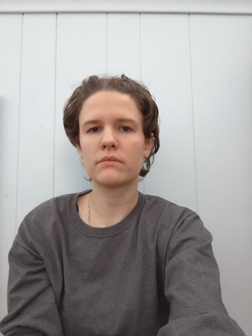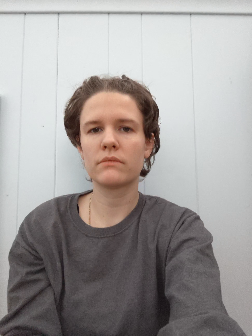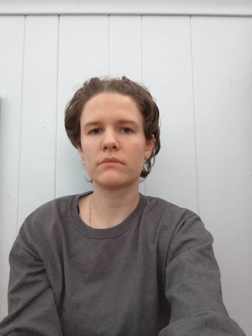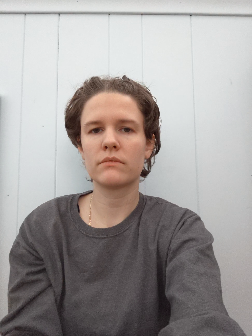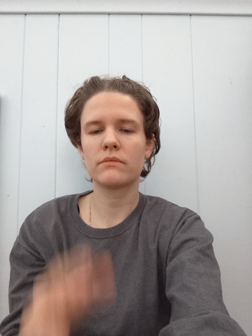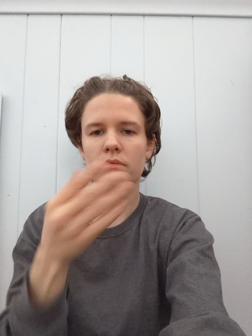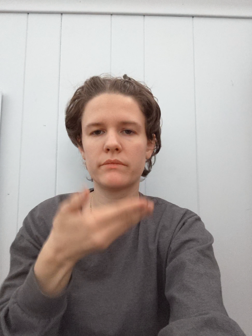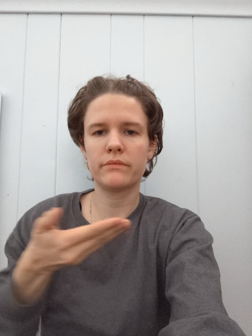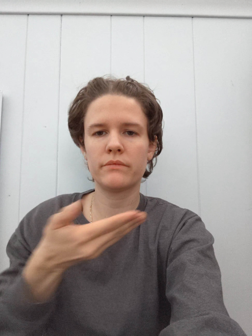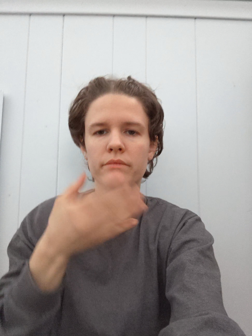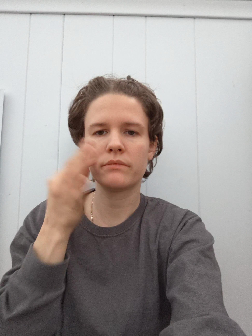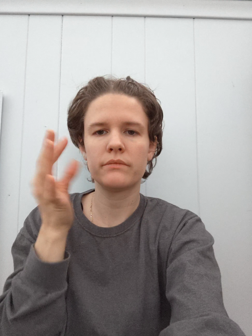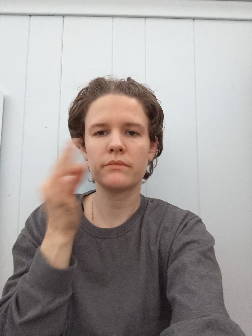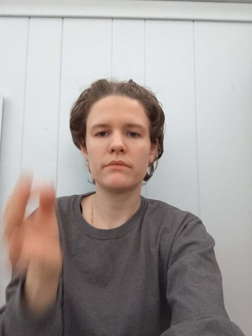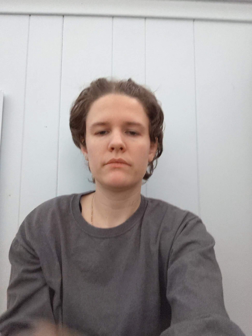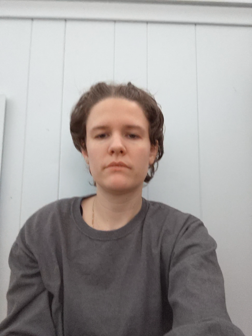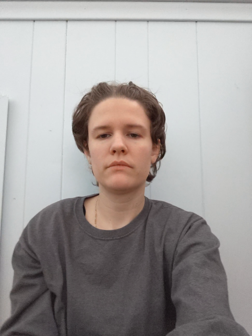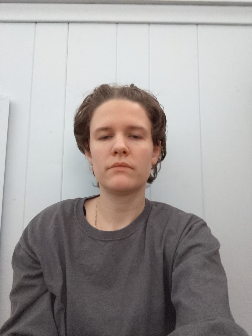kitty